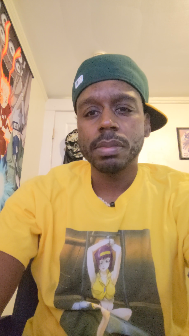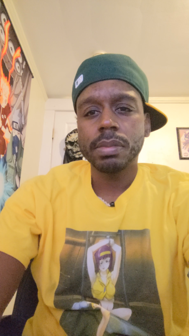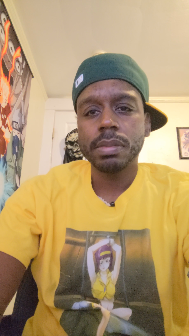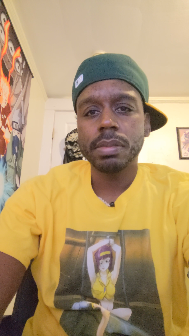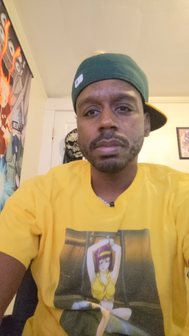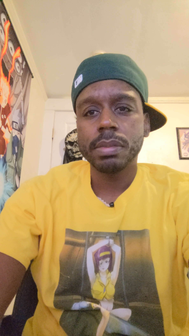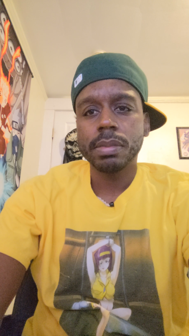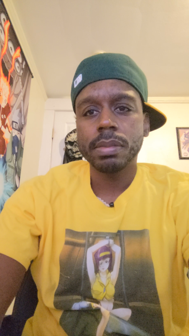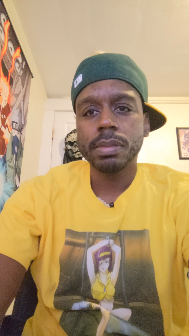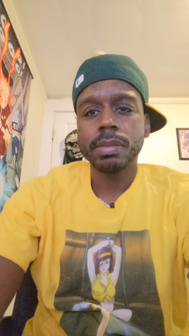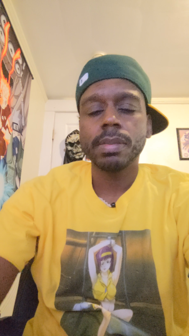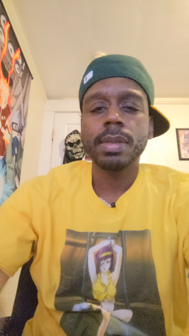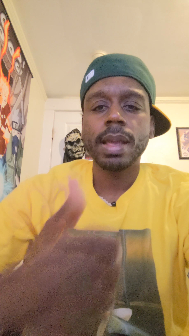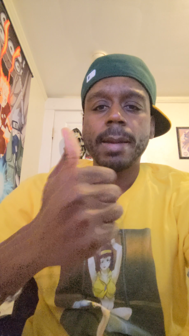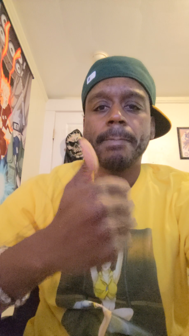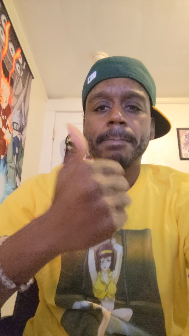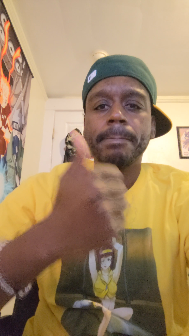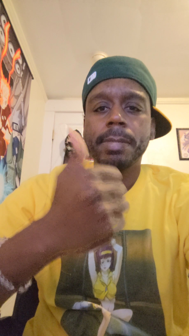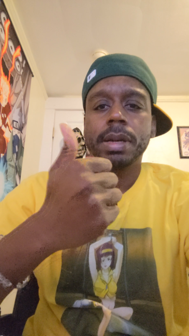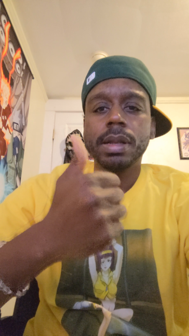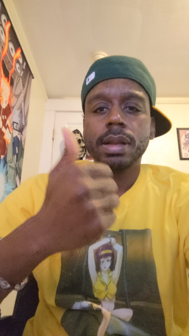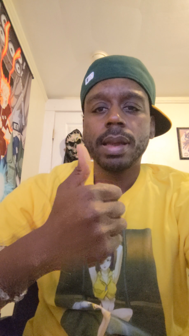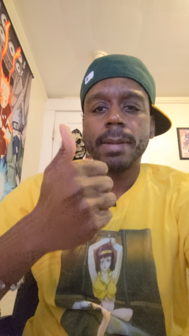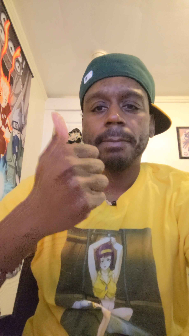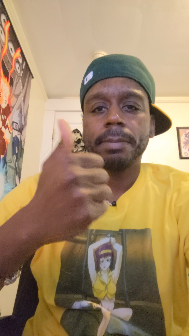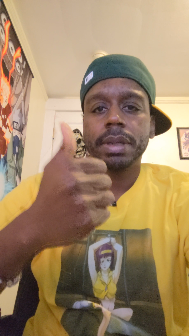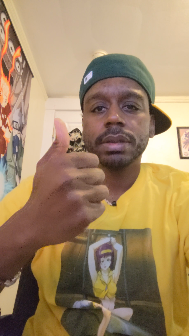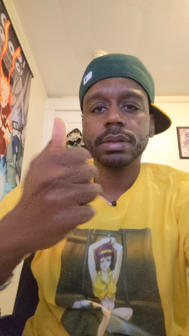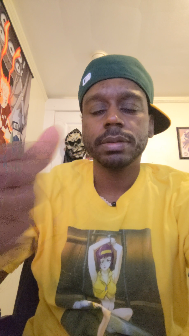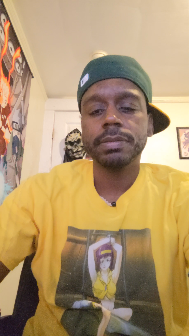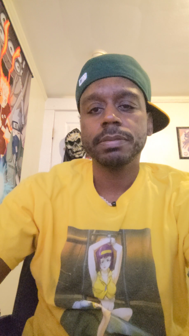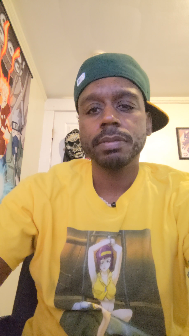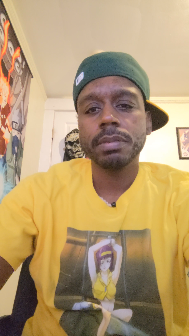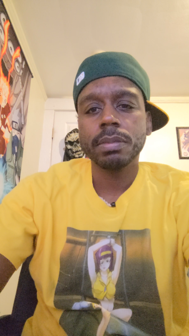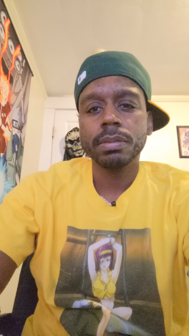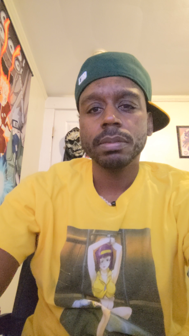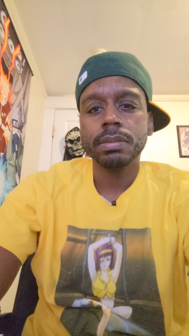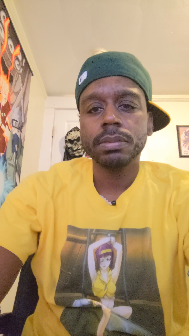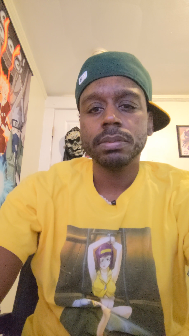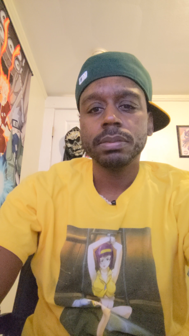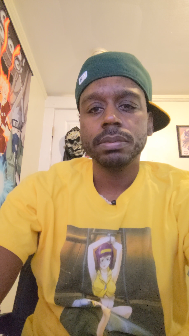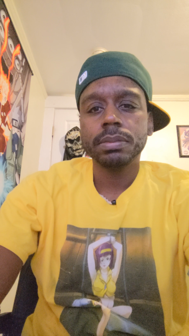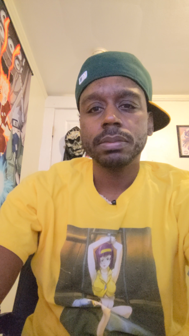help